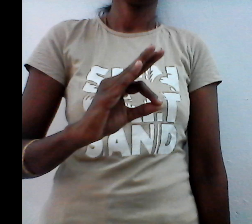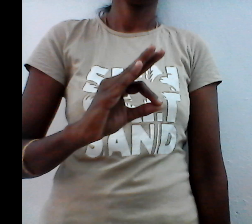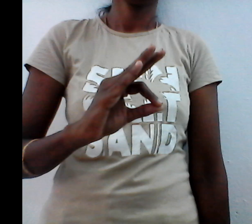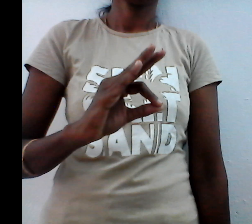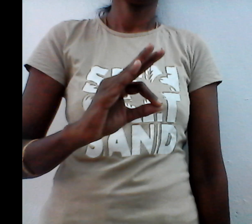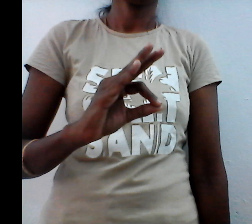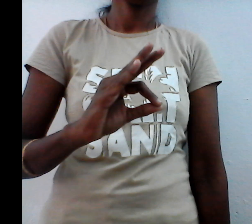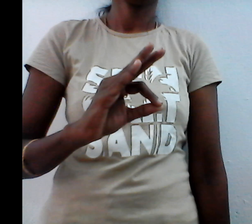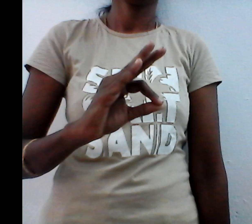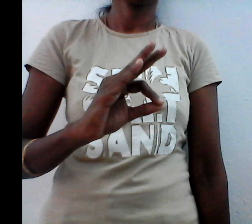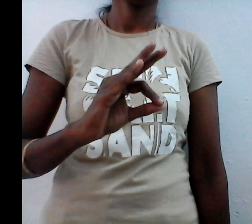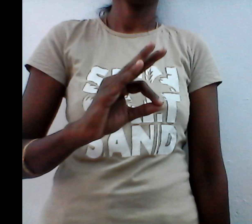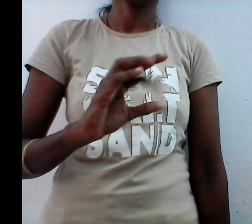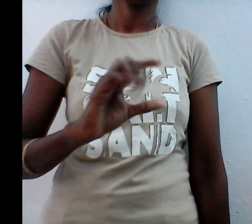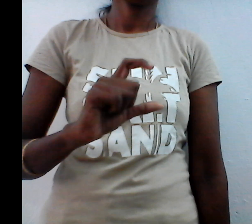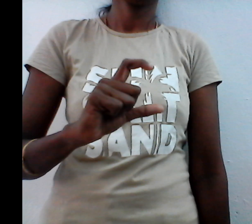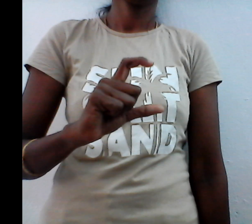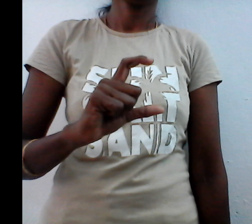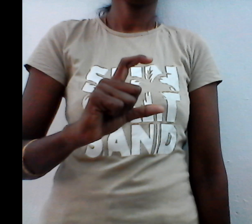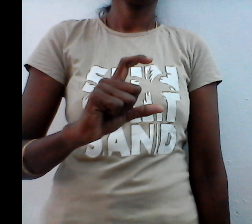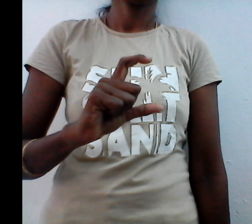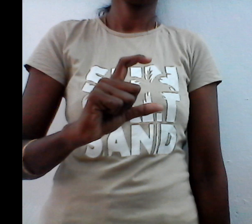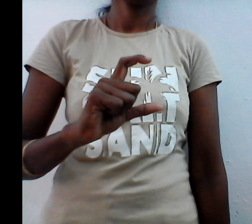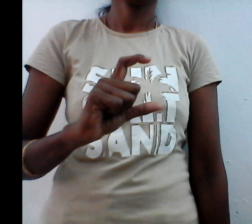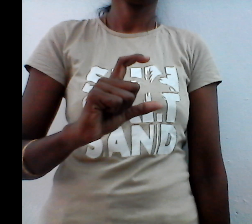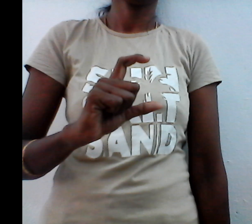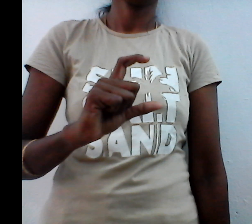ഓ